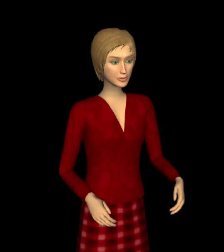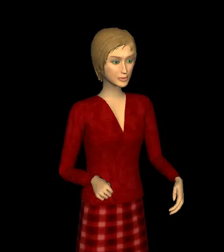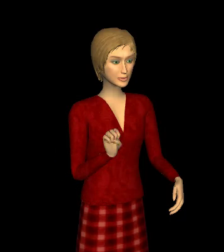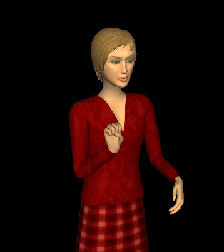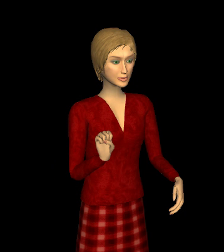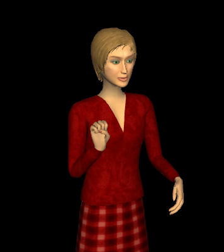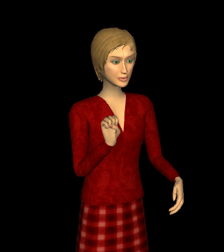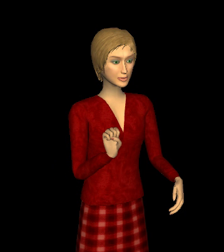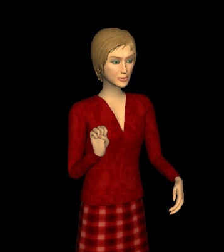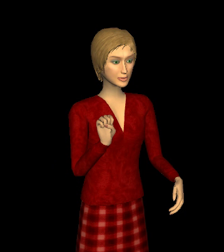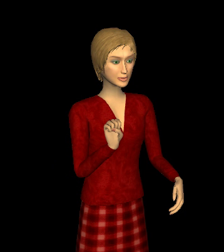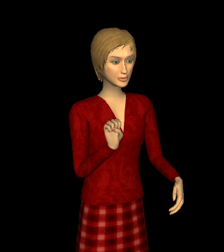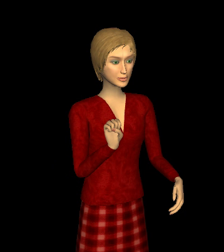السبت